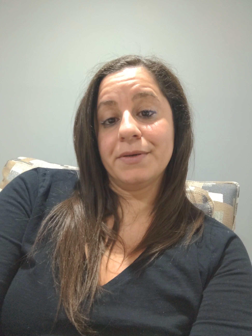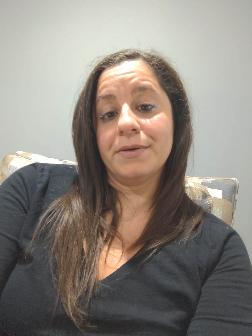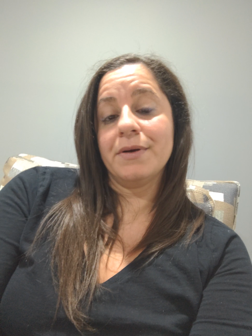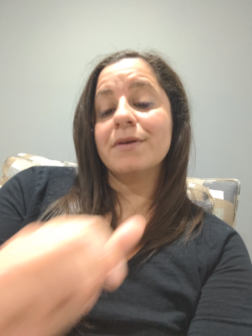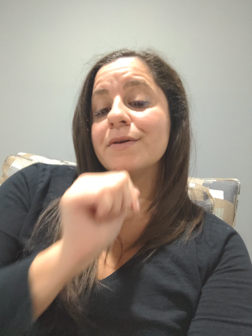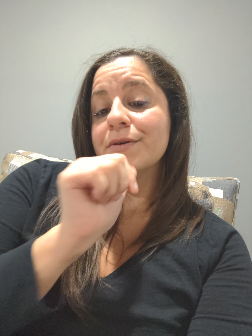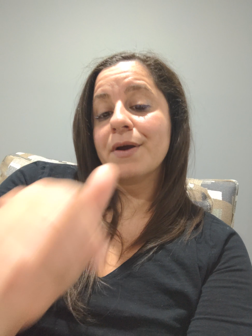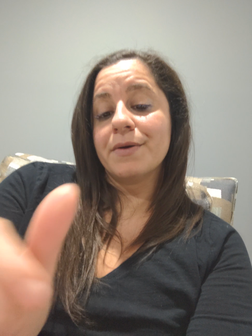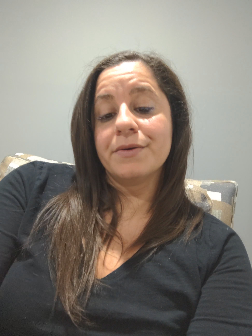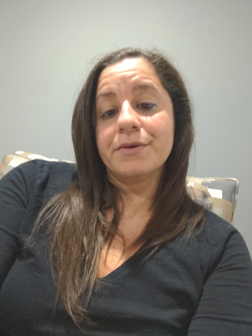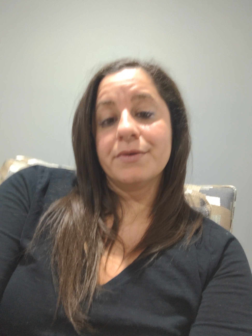not